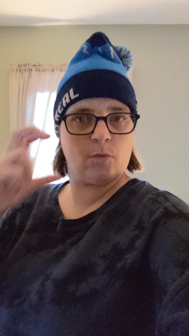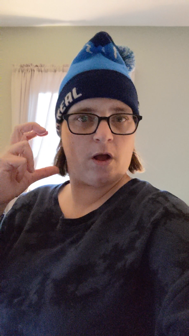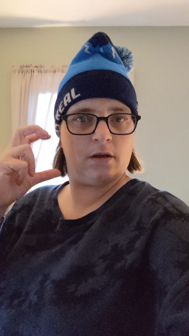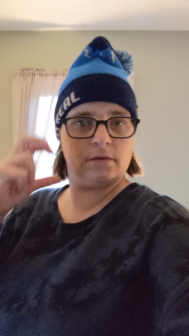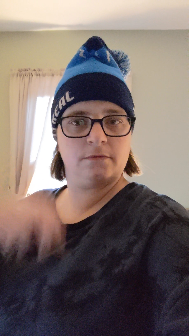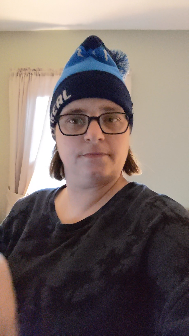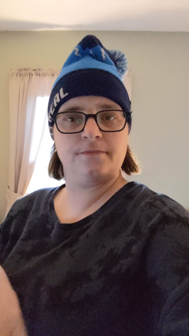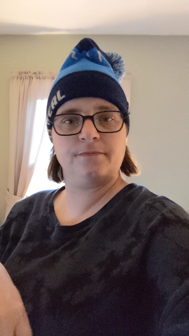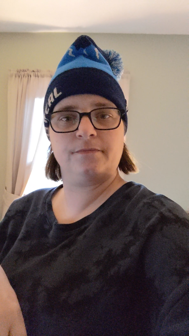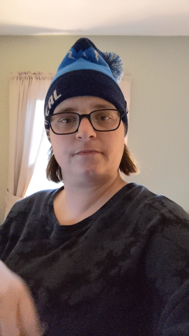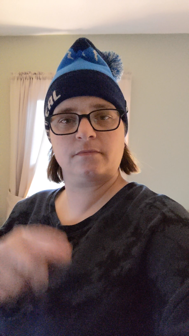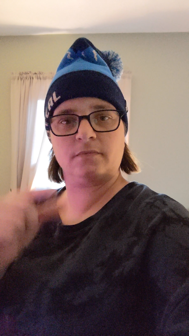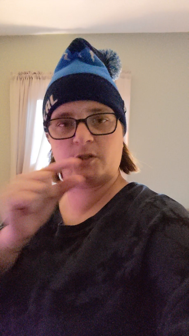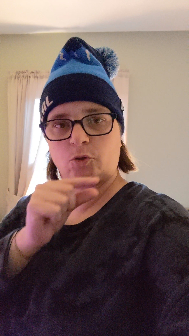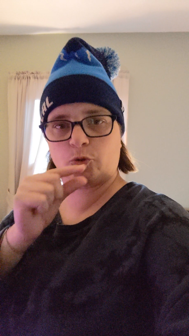glue